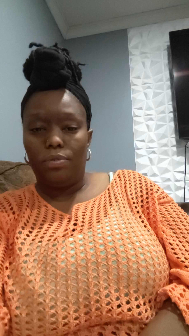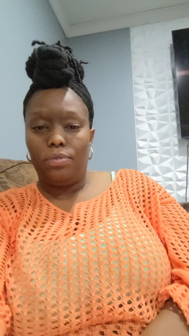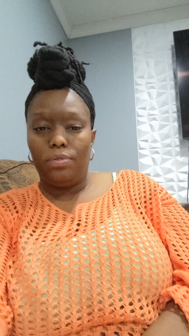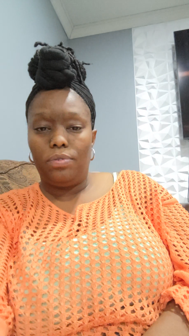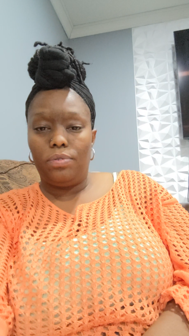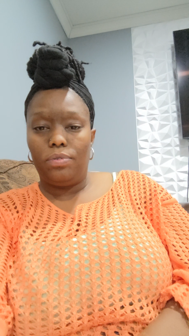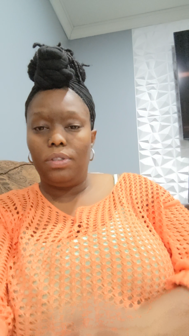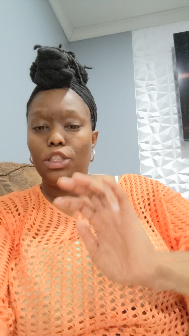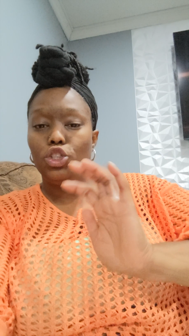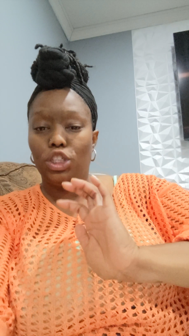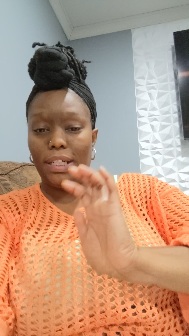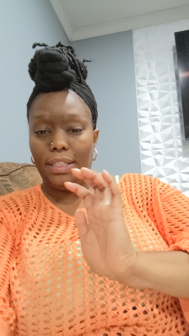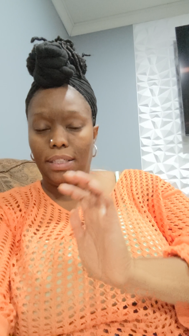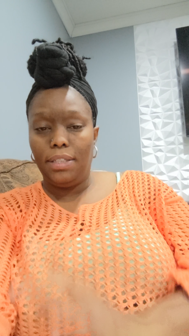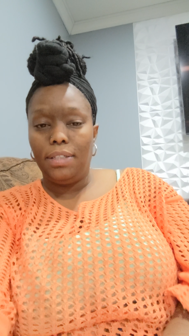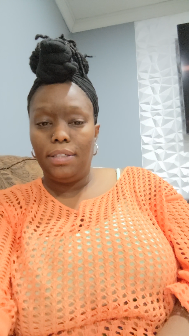cheese